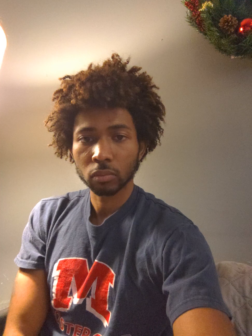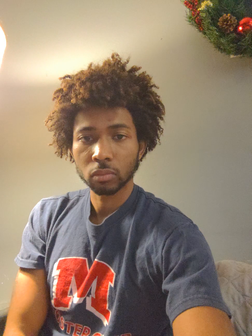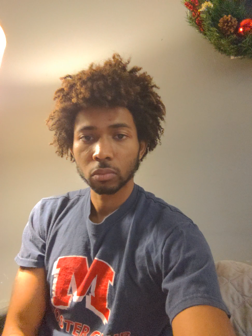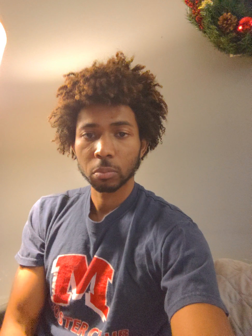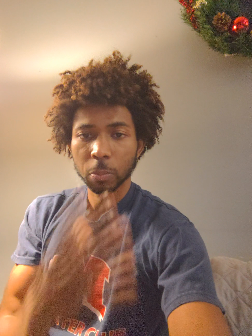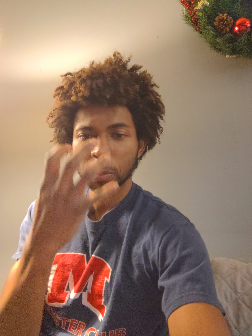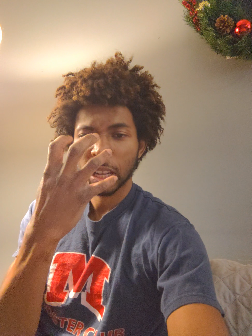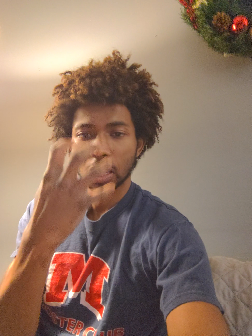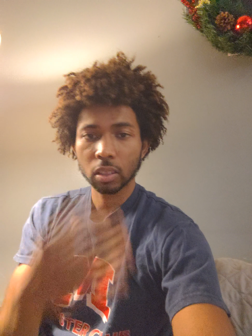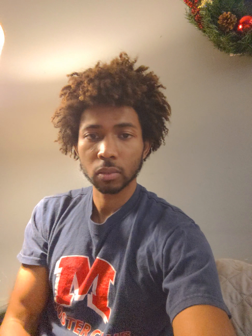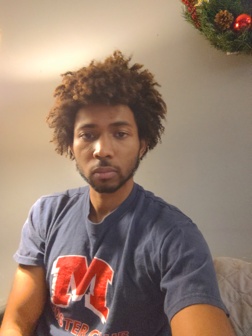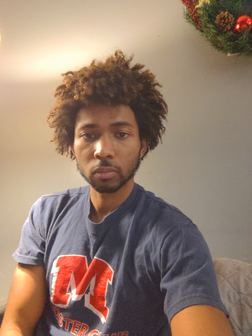mad